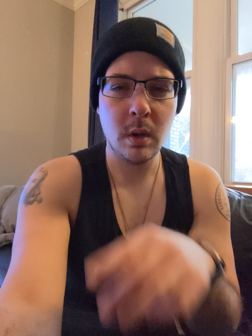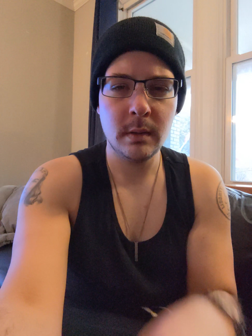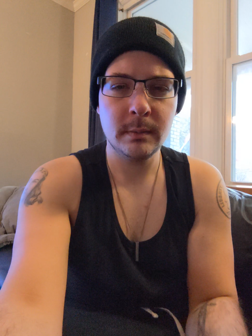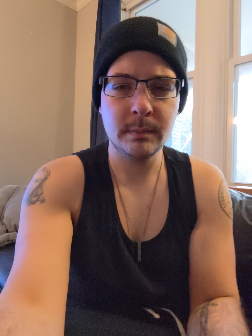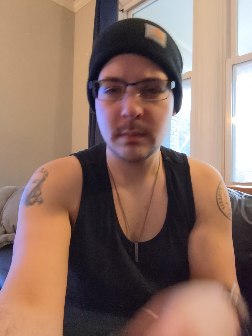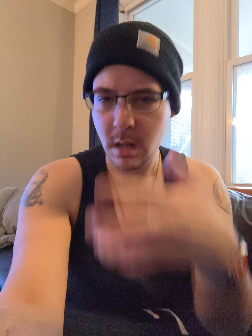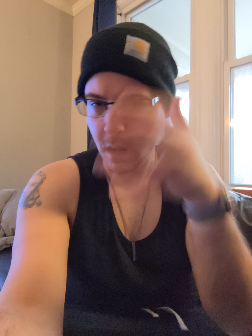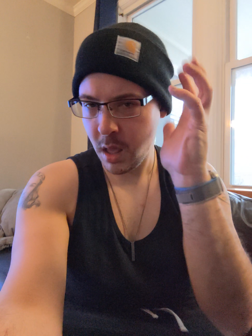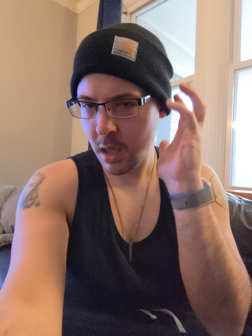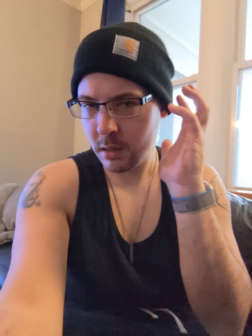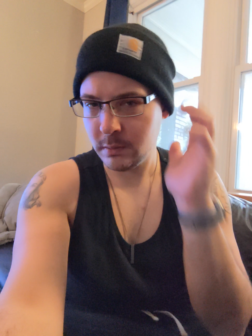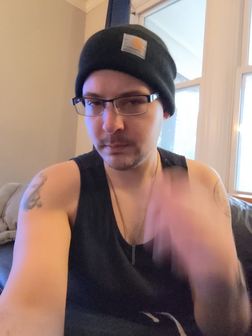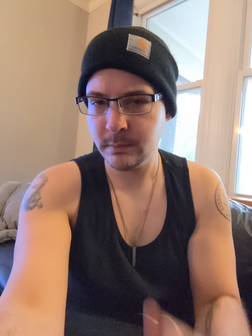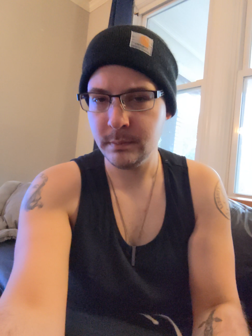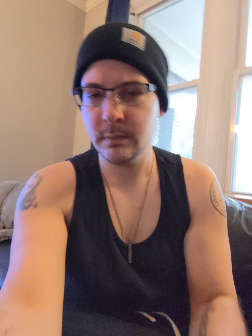lion